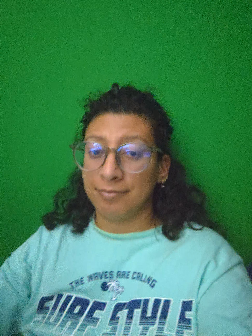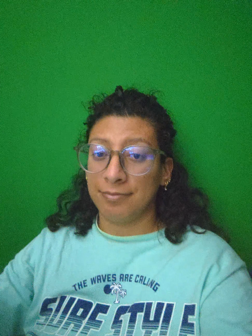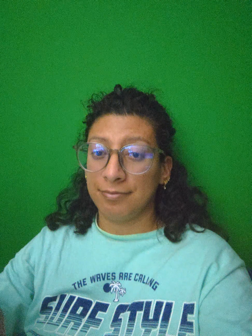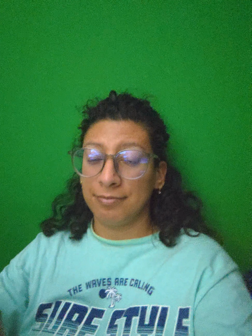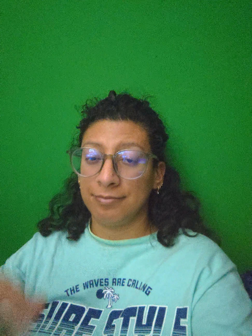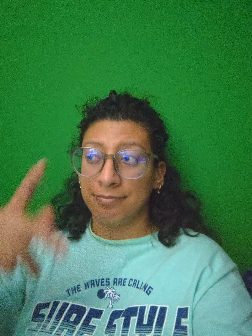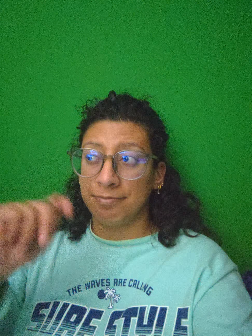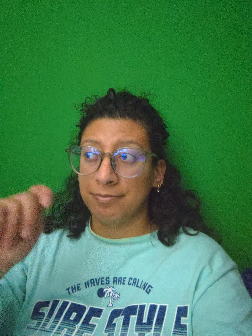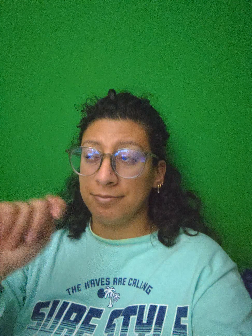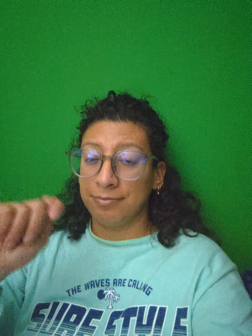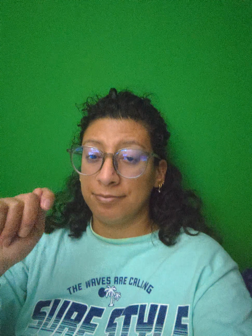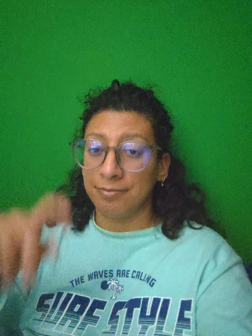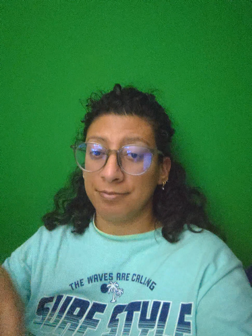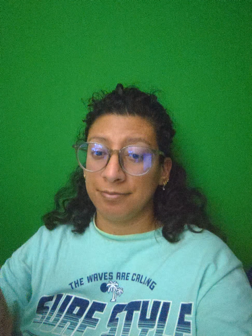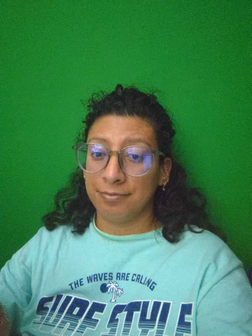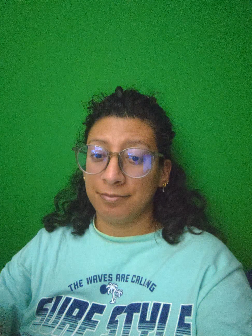potty